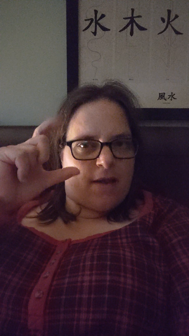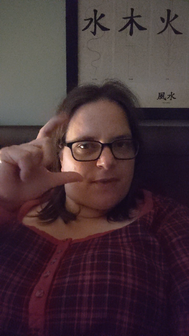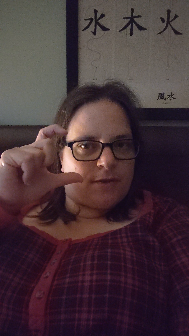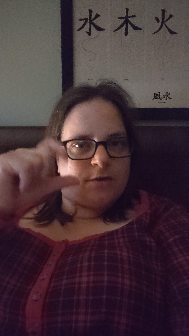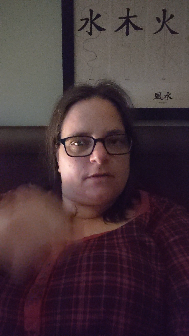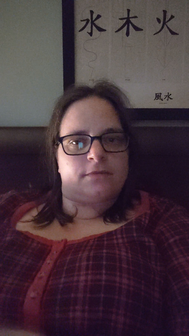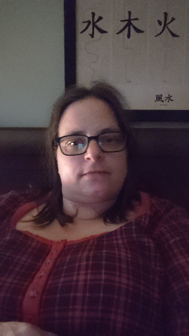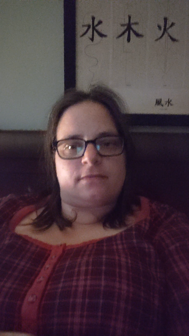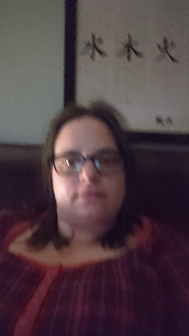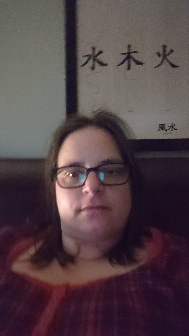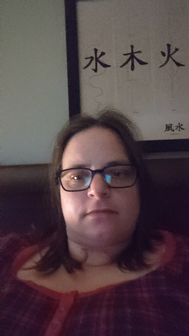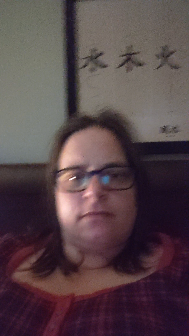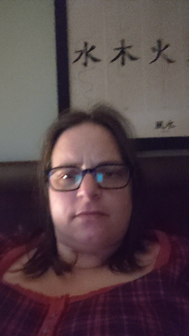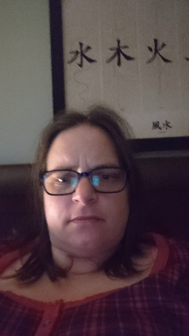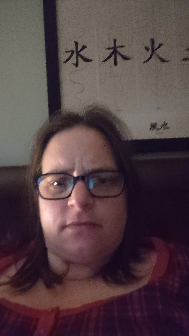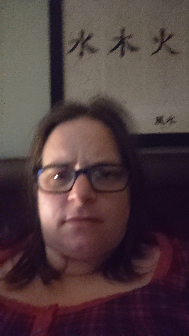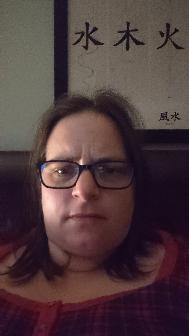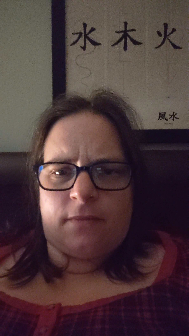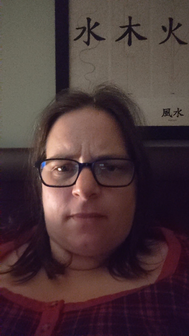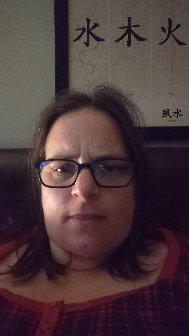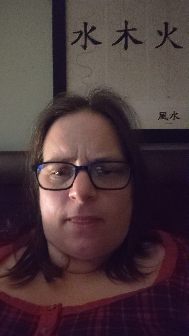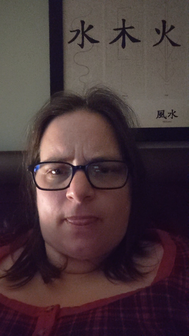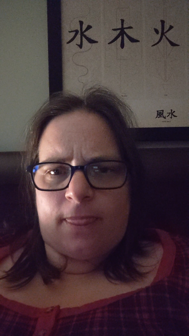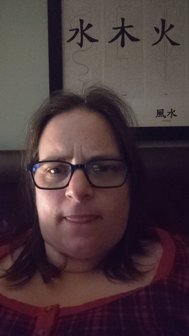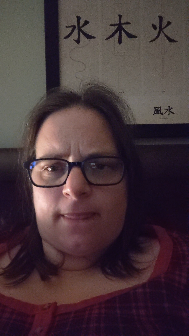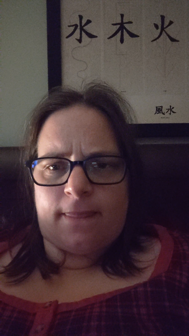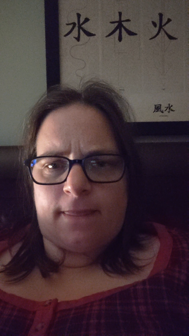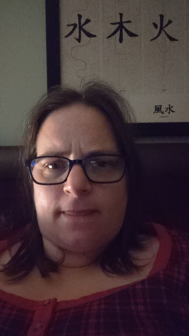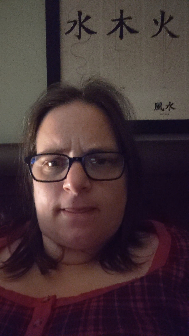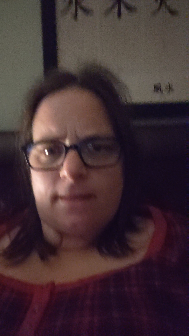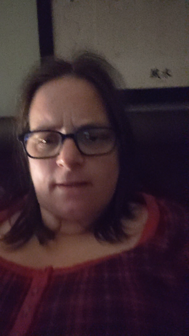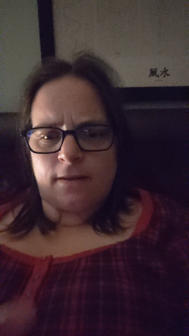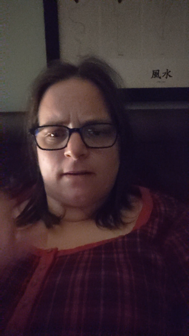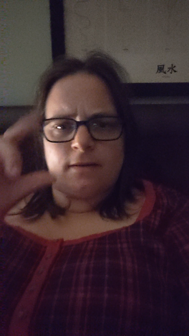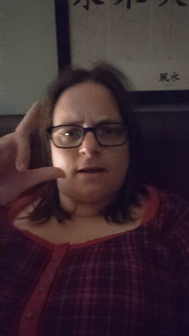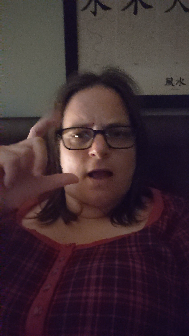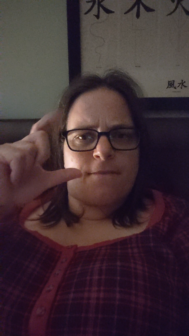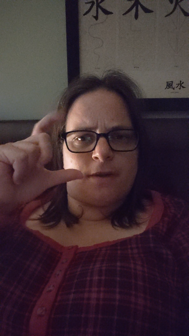camera